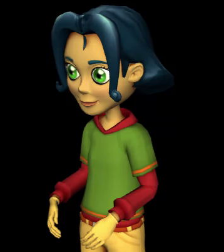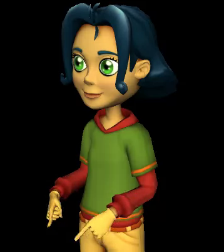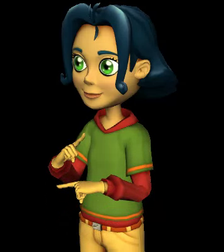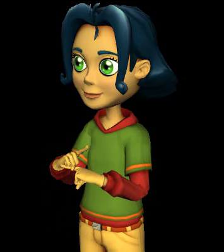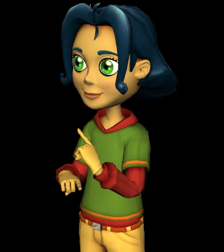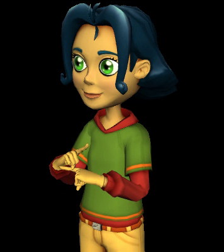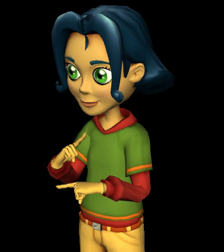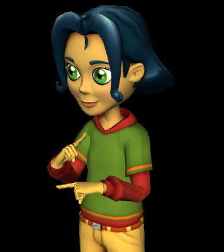هدايا